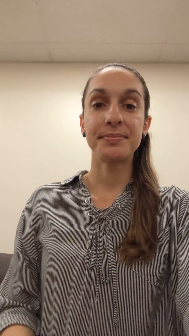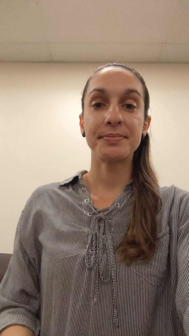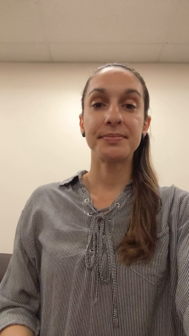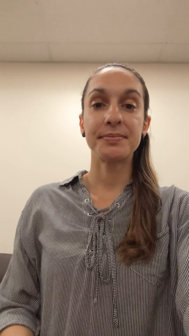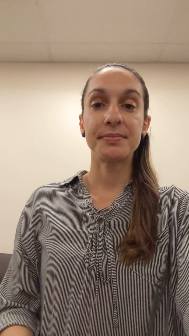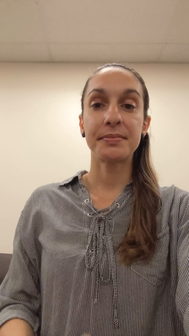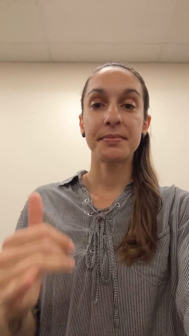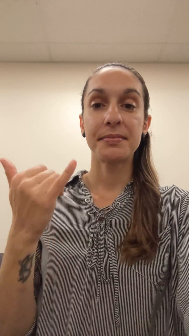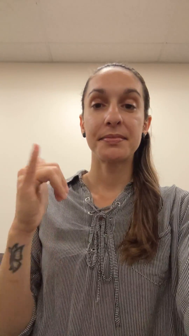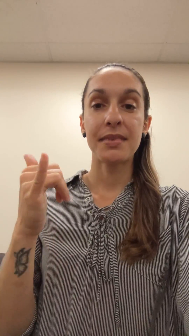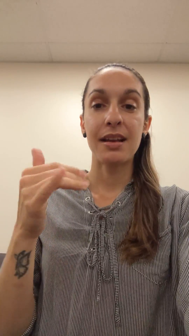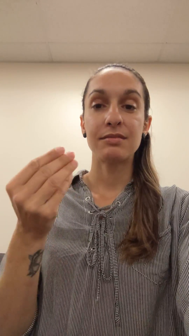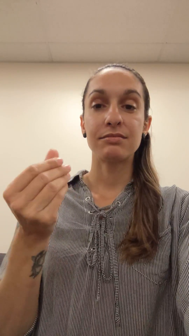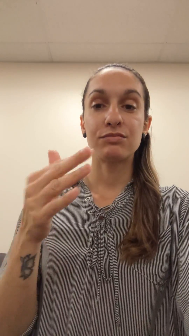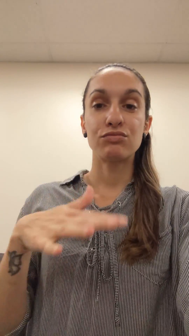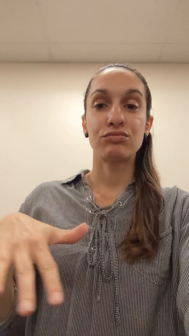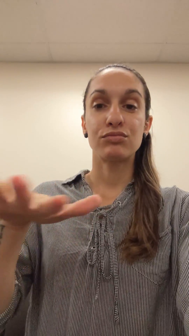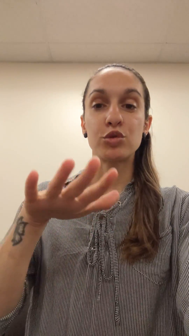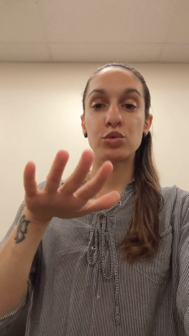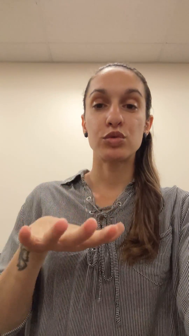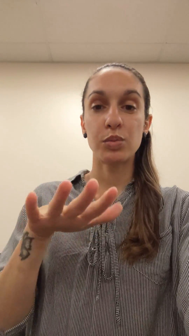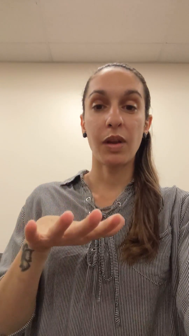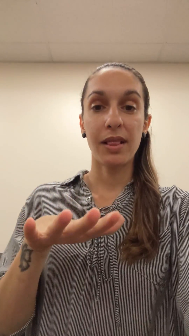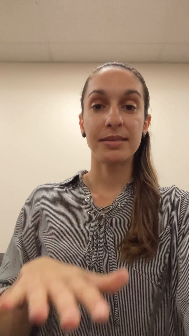playground